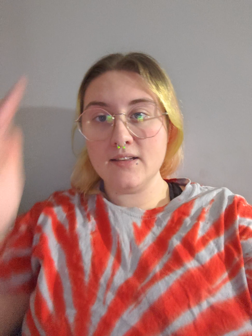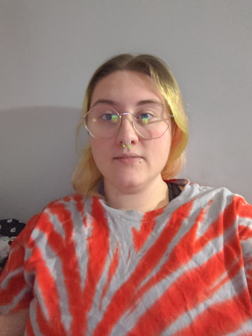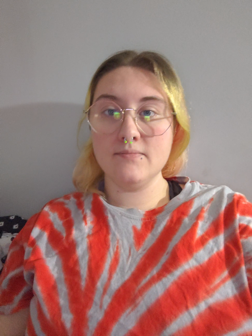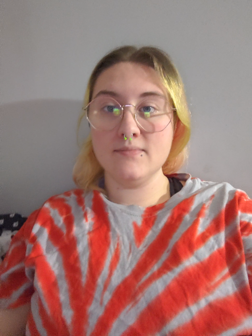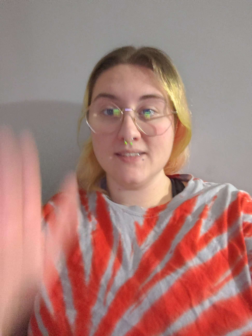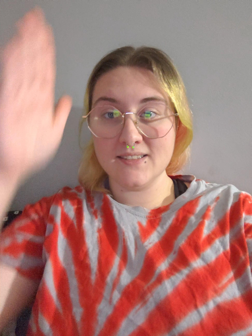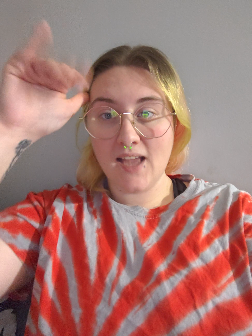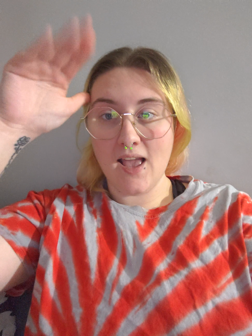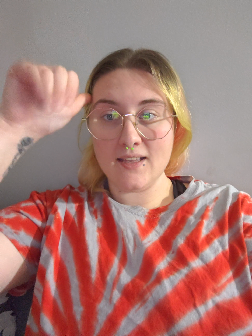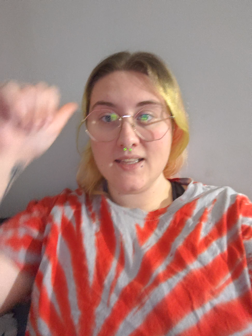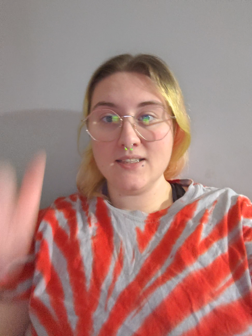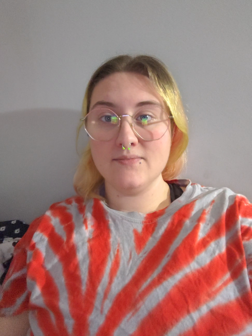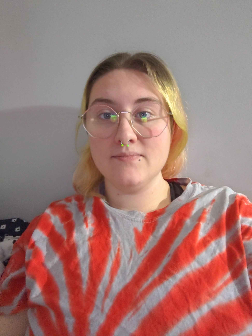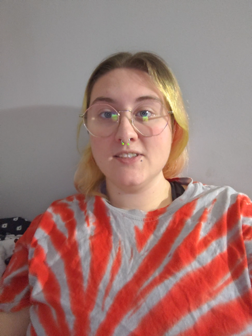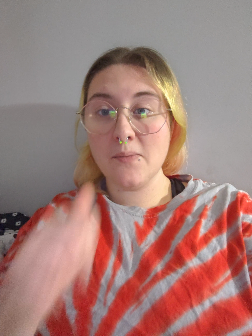donkey